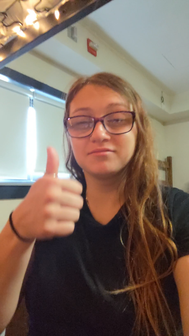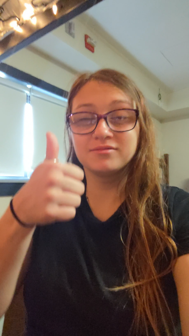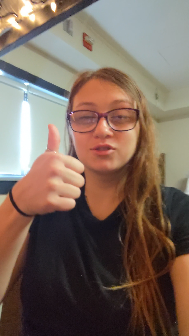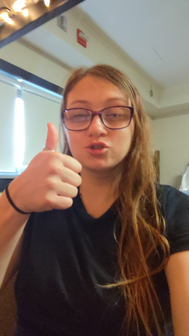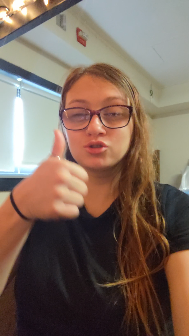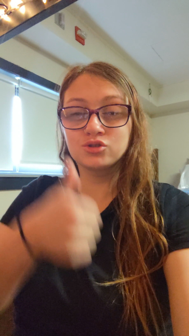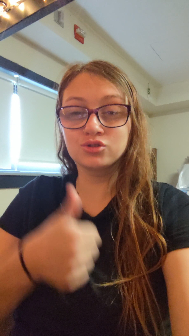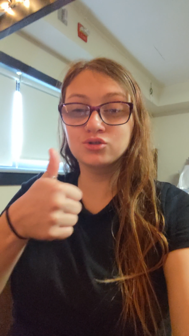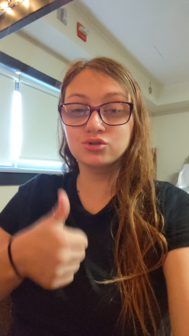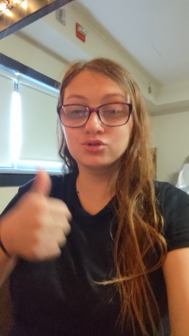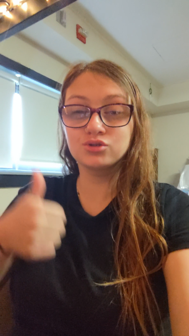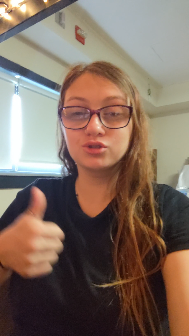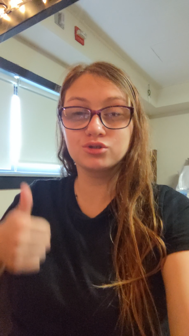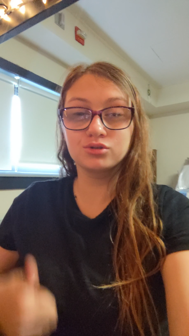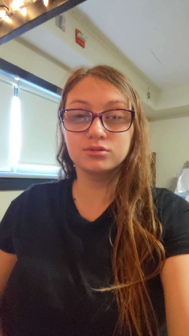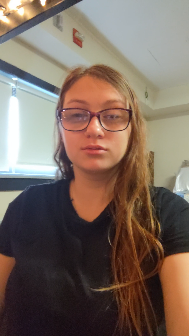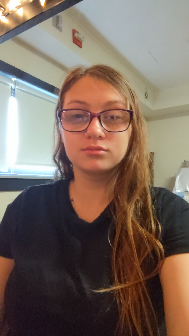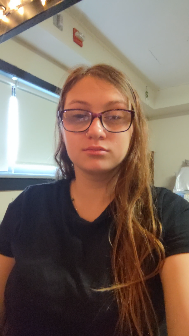each